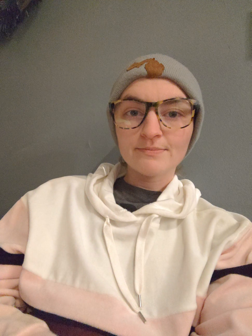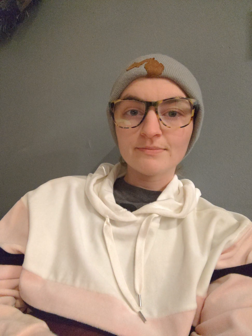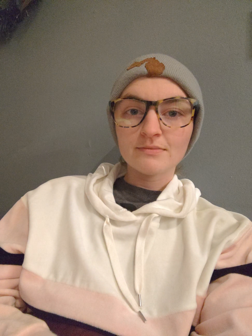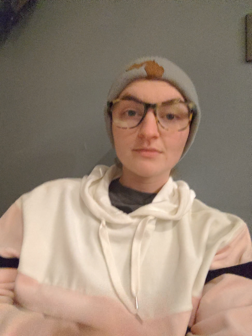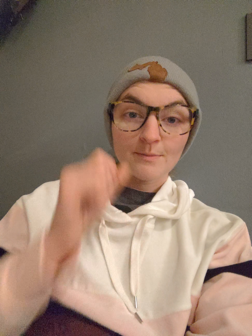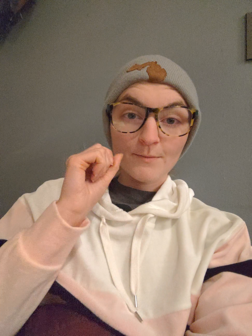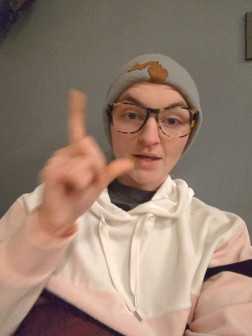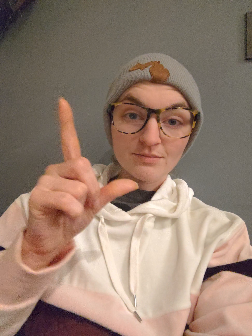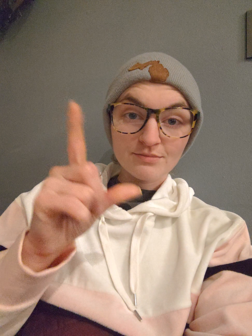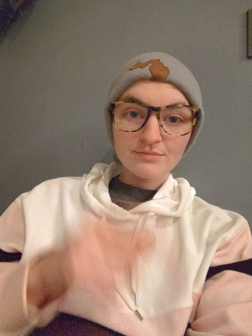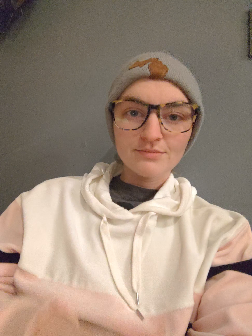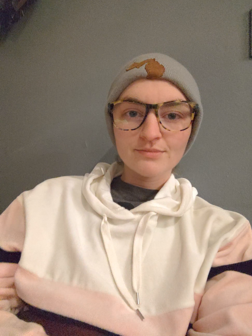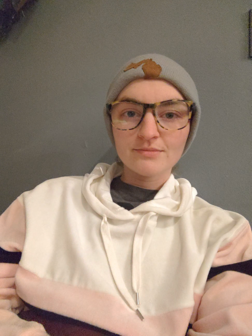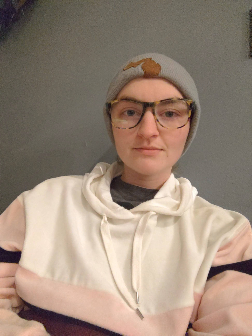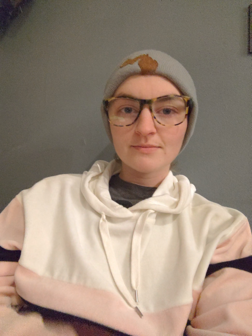wake